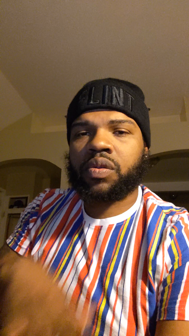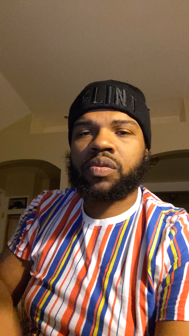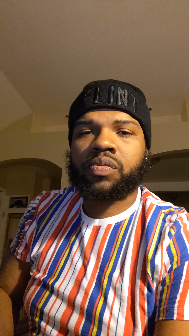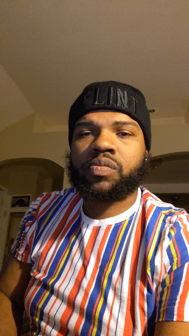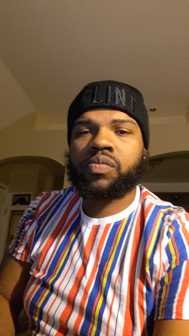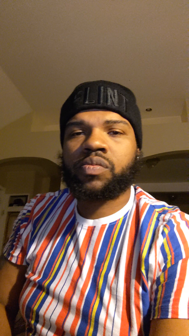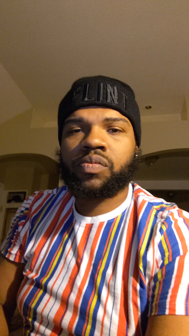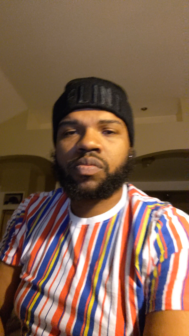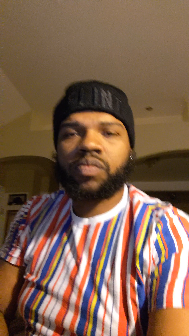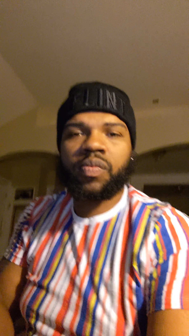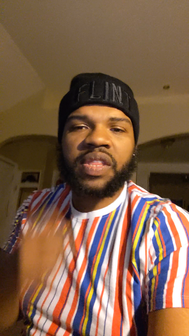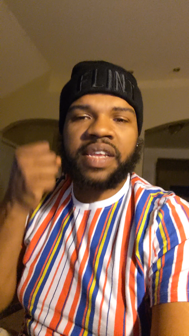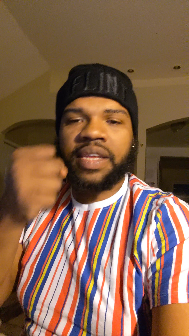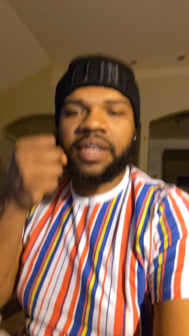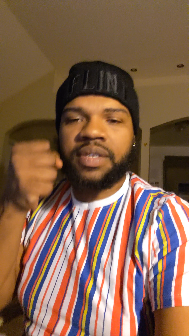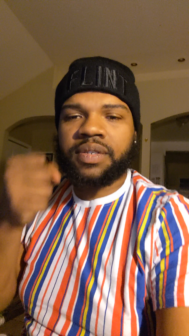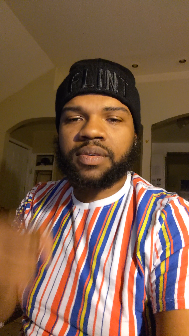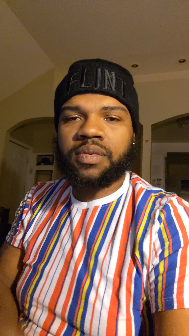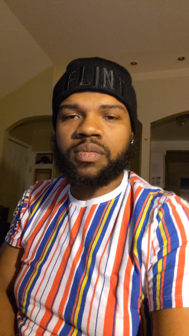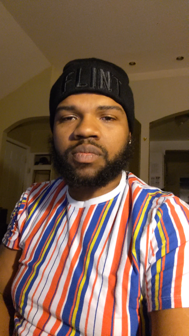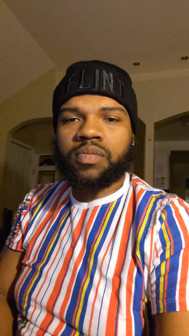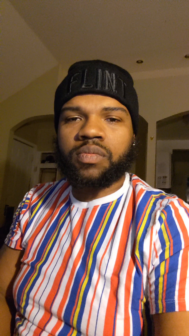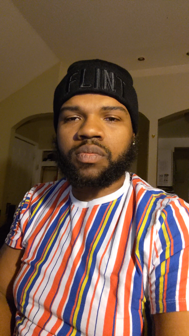hit